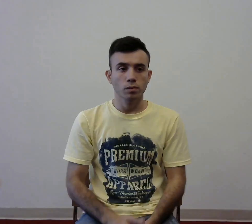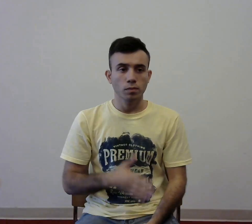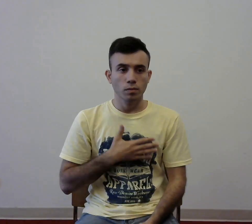mən